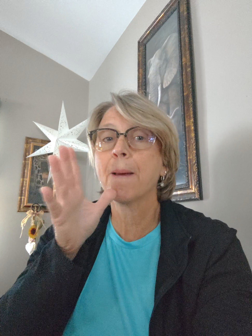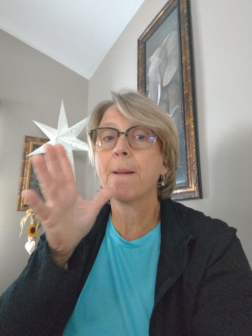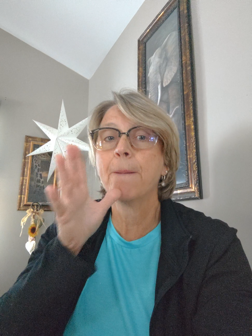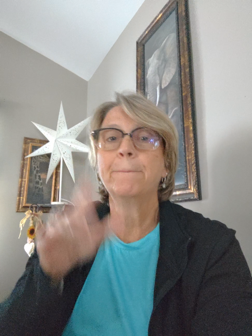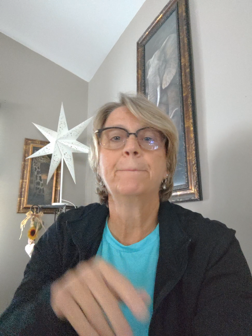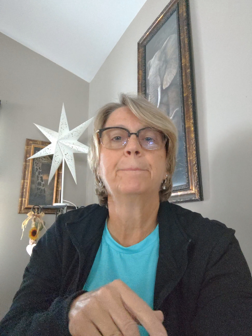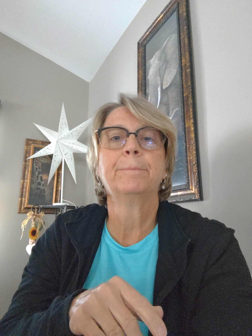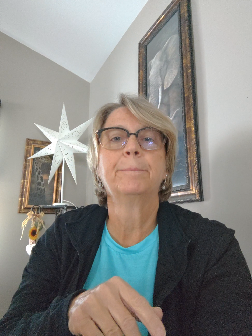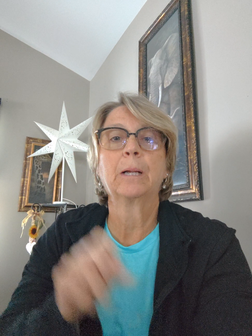mom